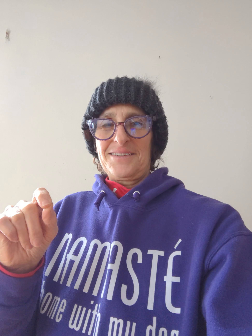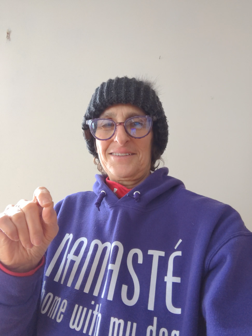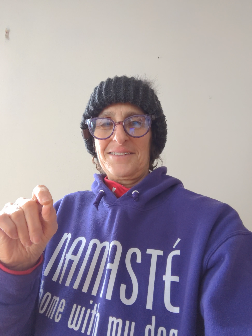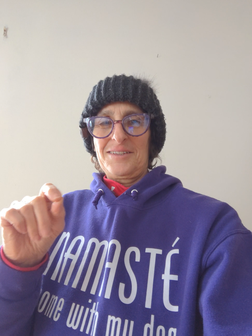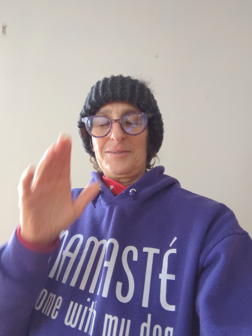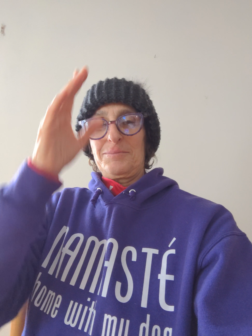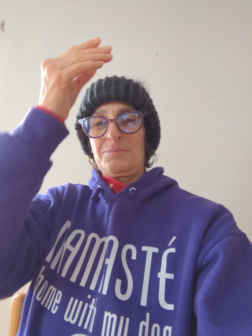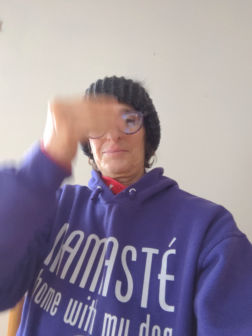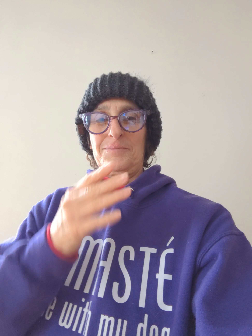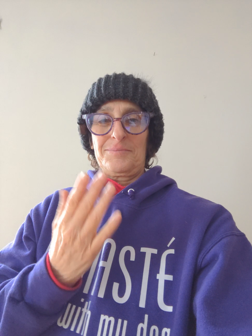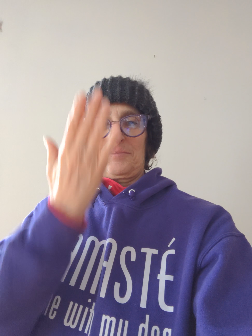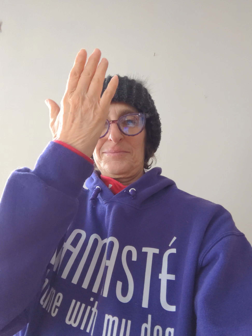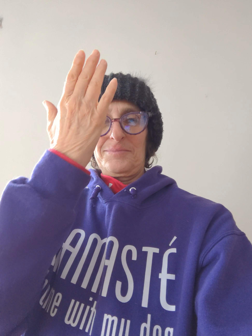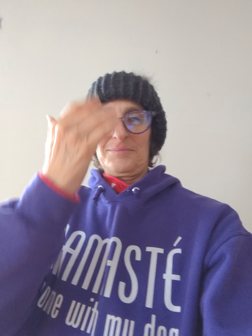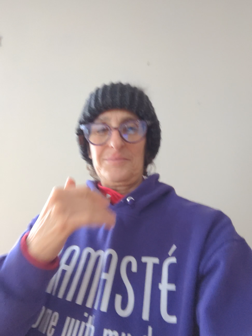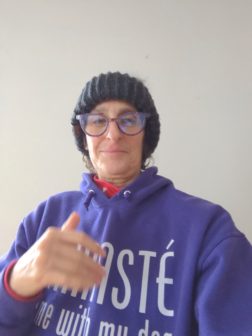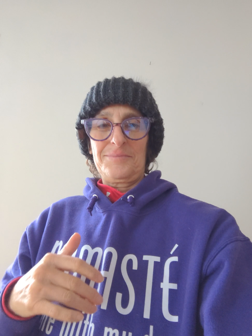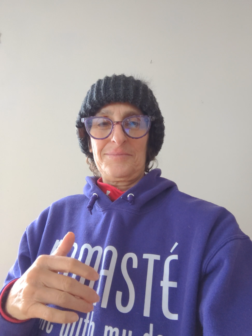mitten